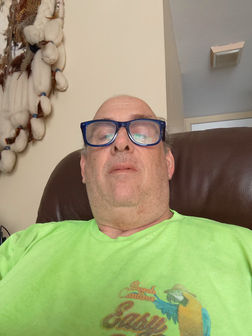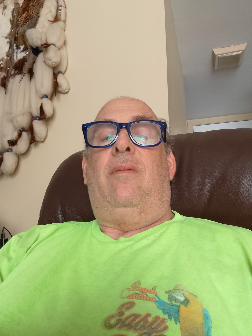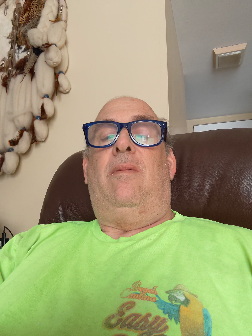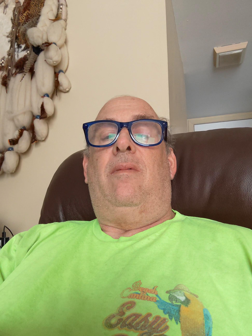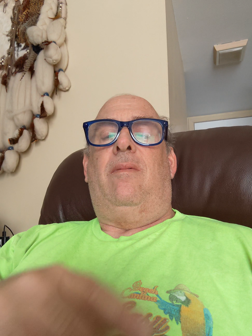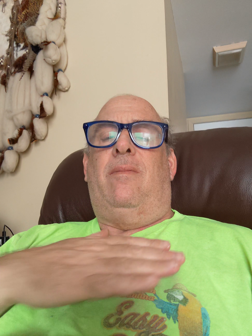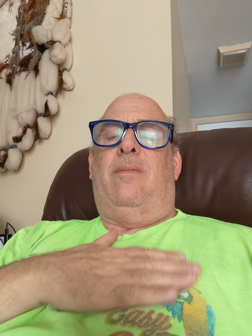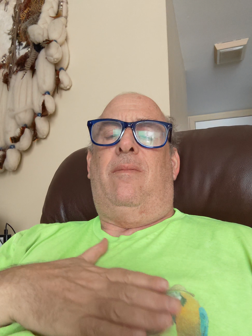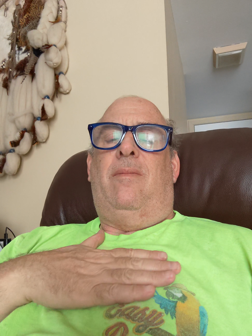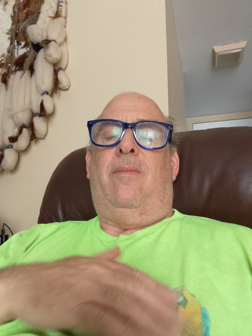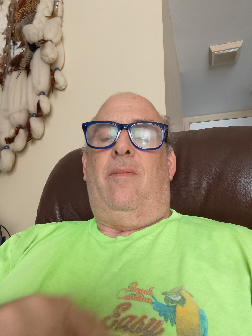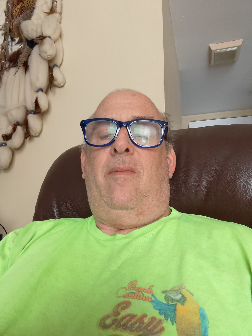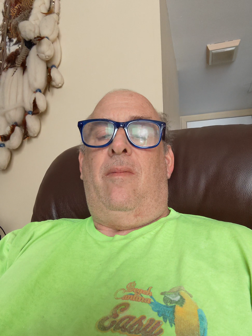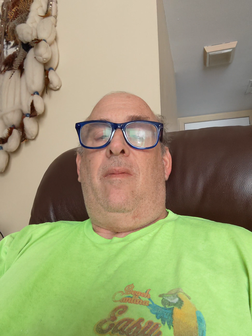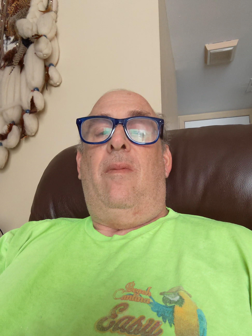please